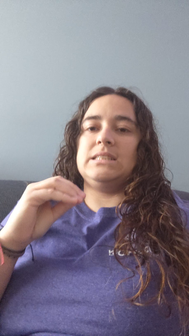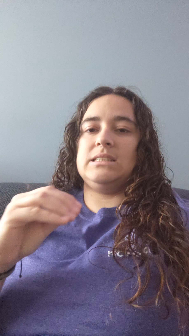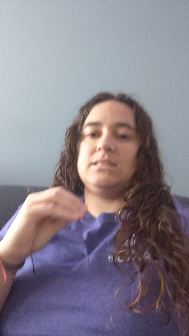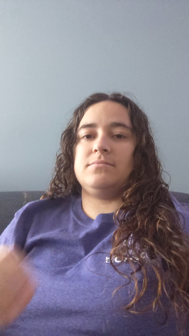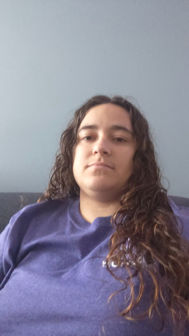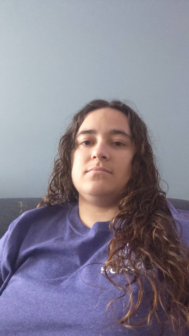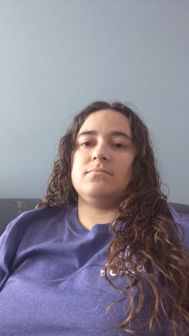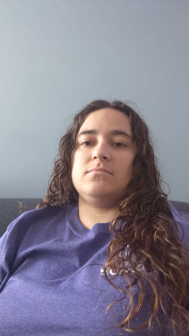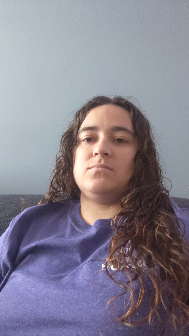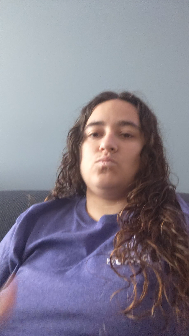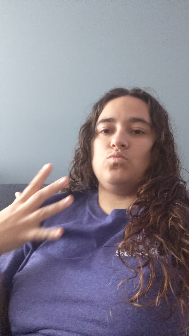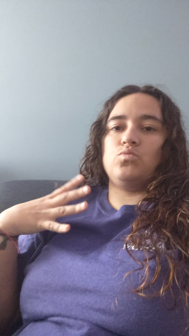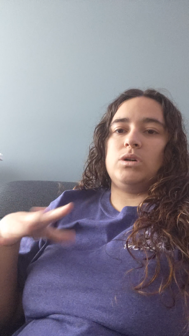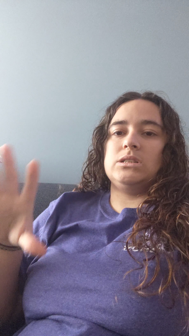dress